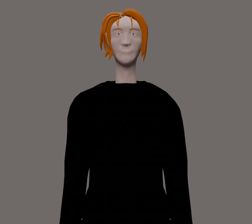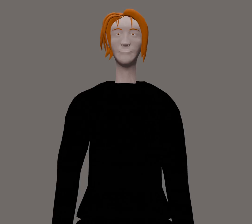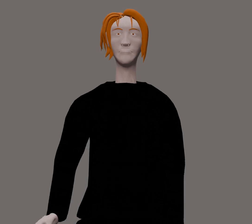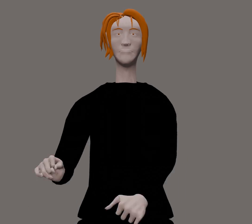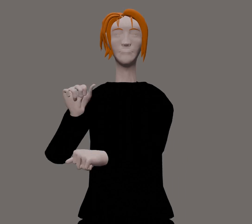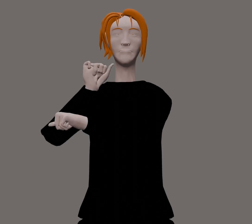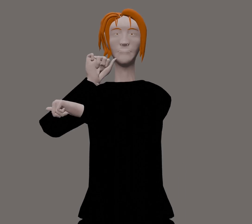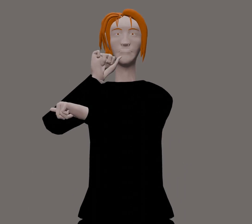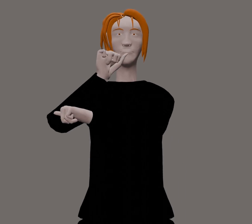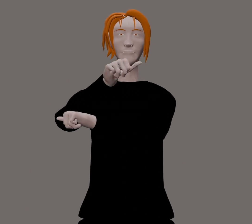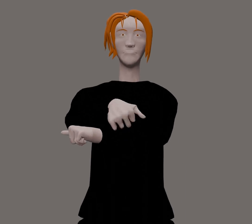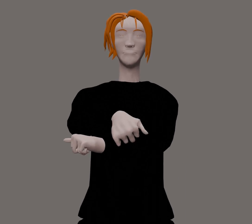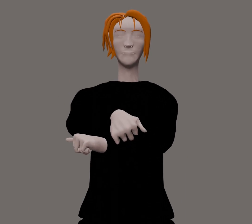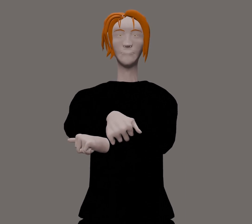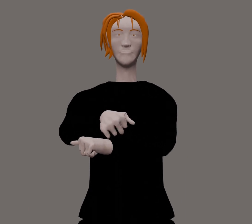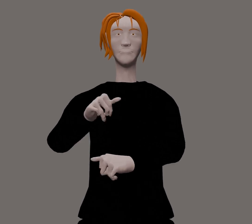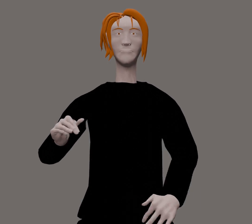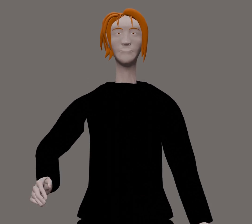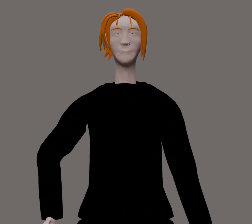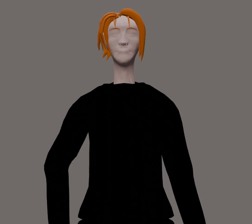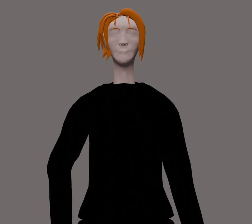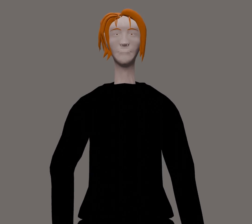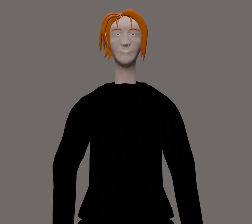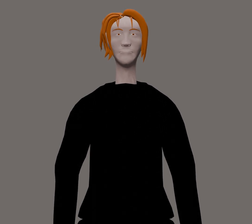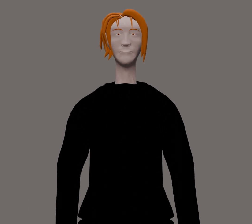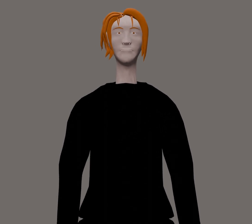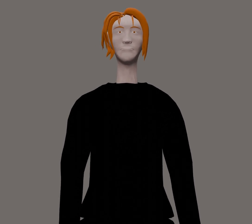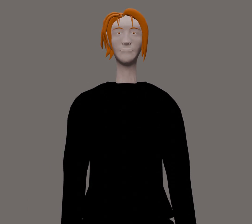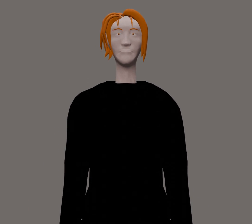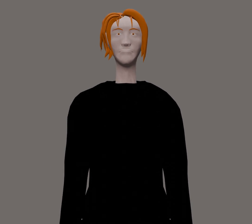Beat